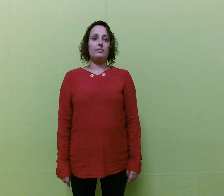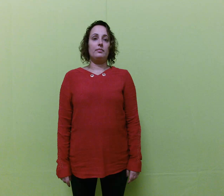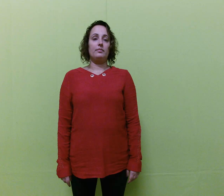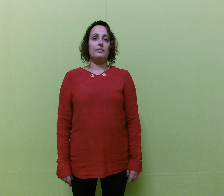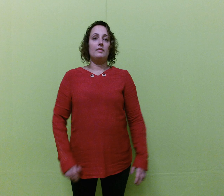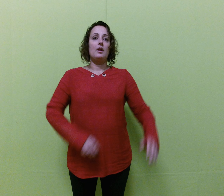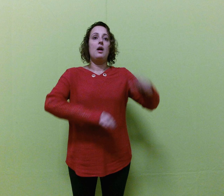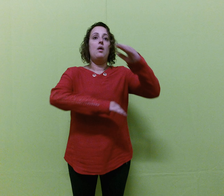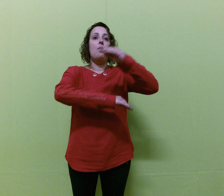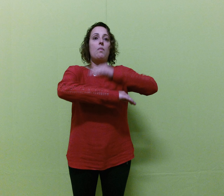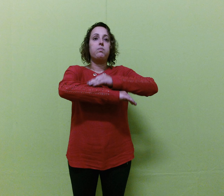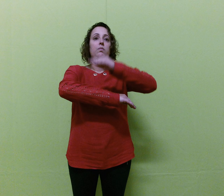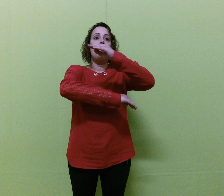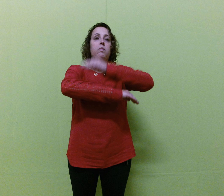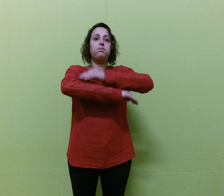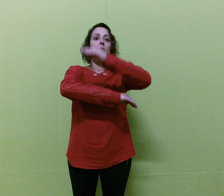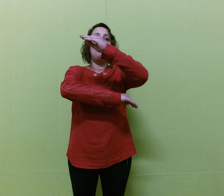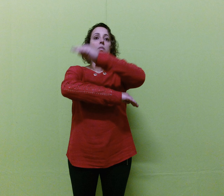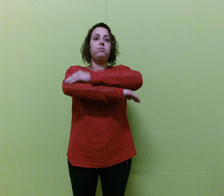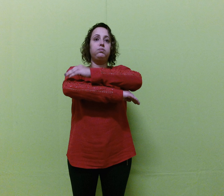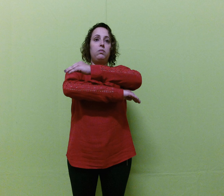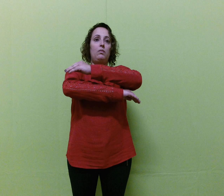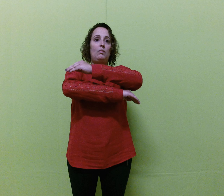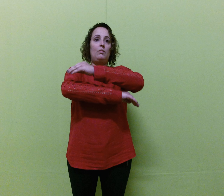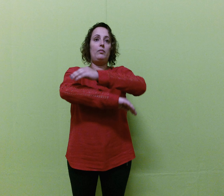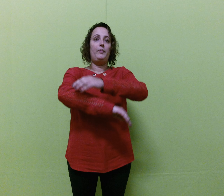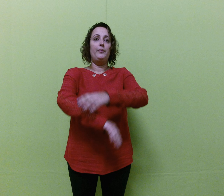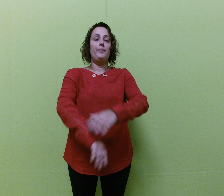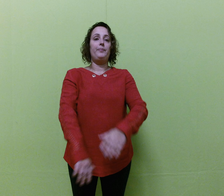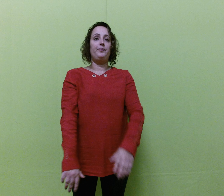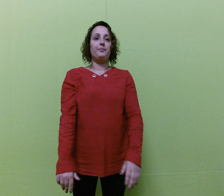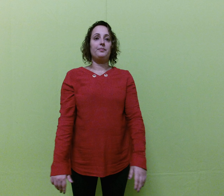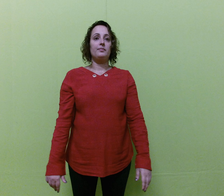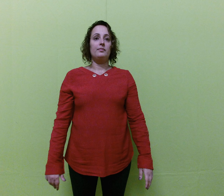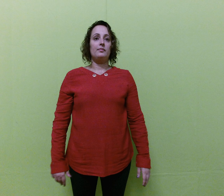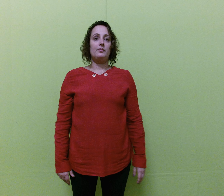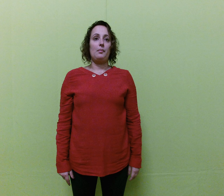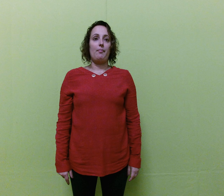sapo